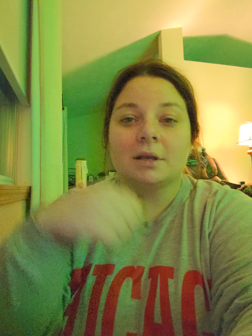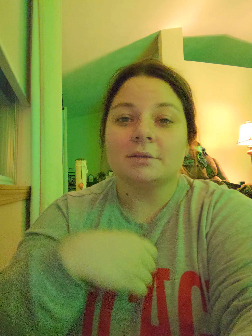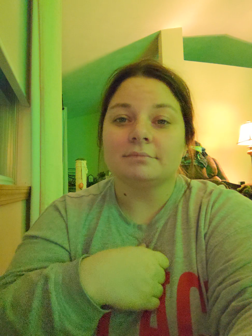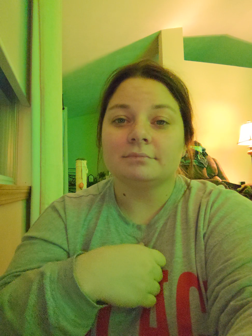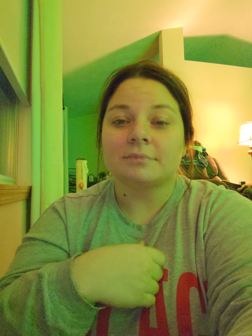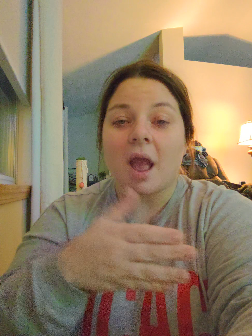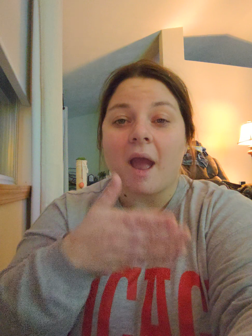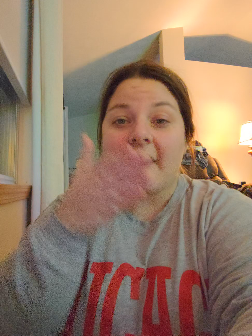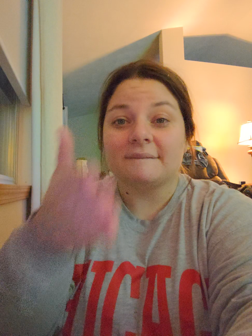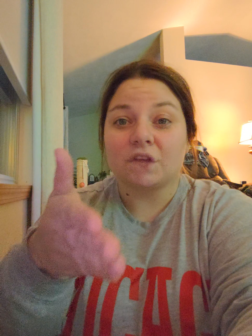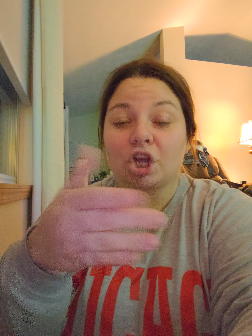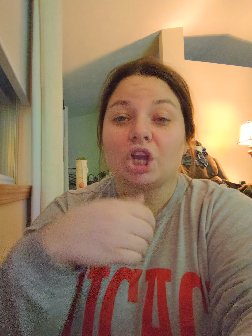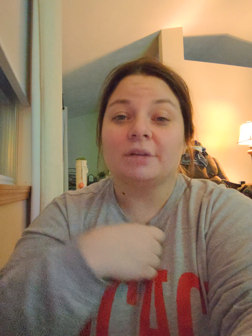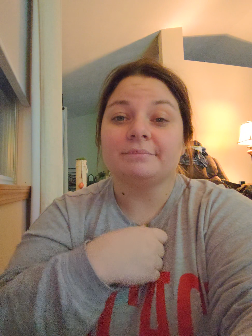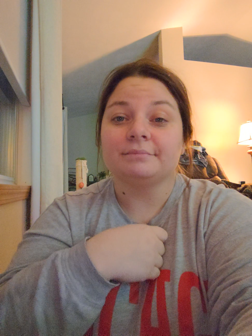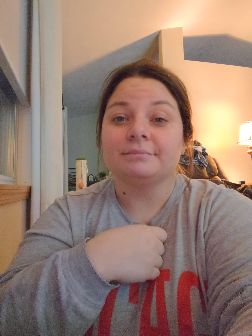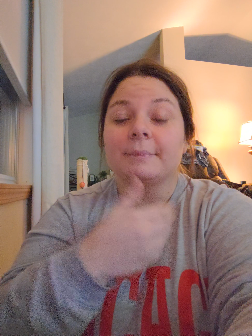after